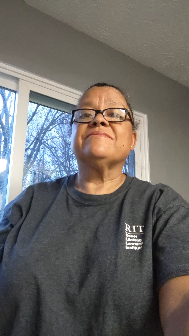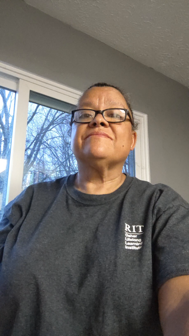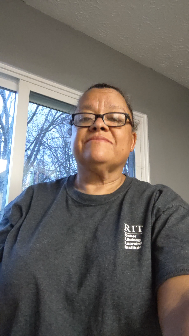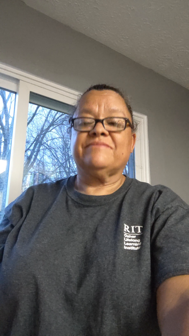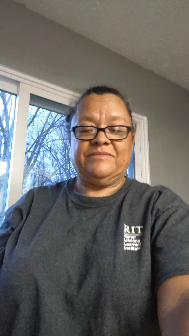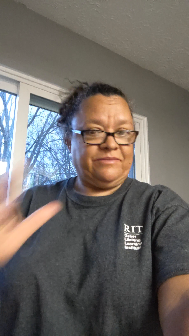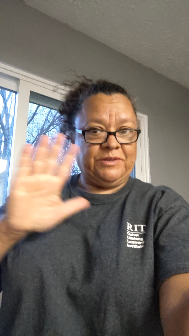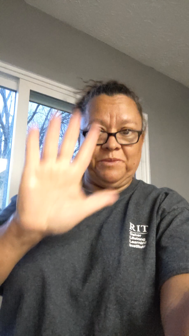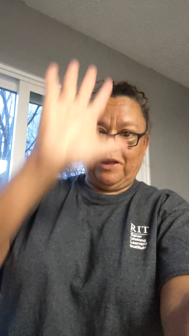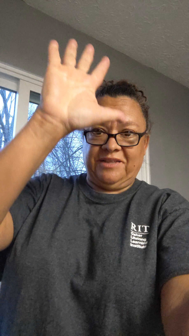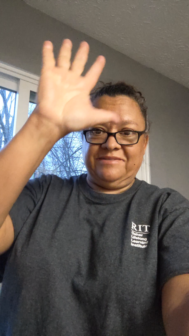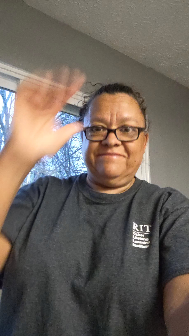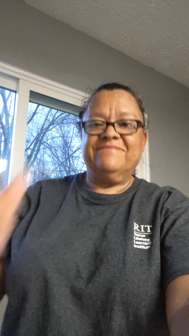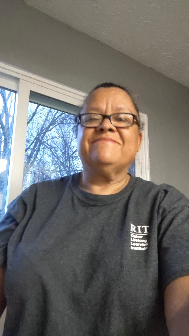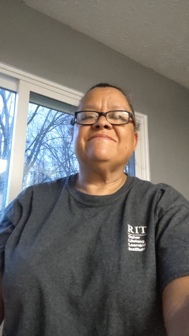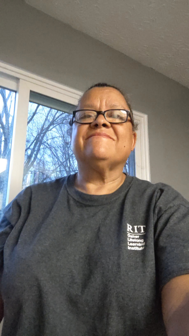give me five